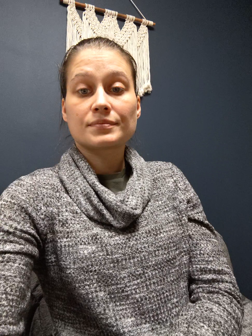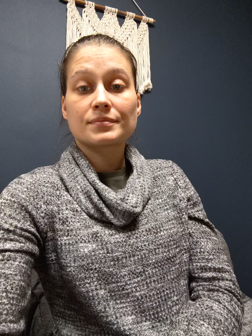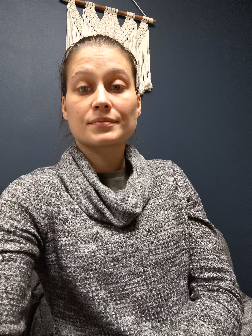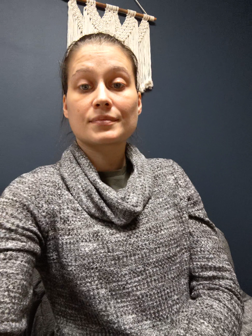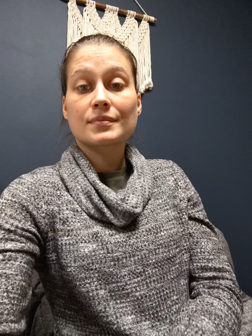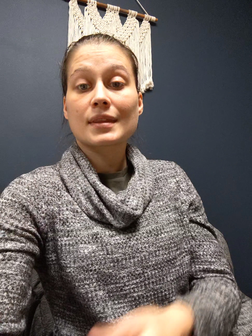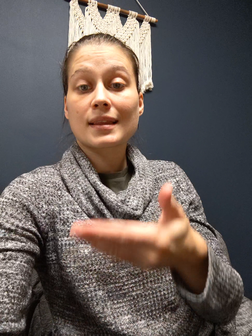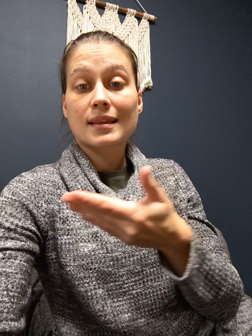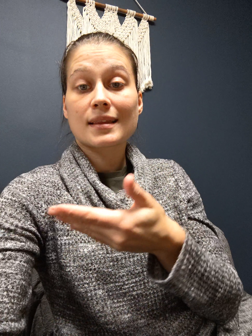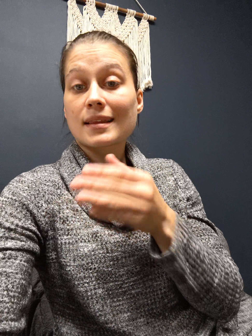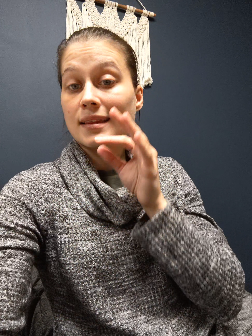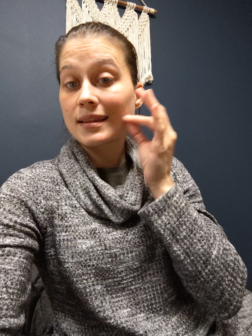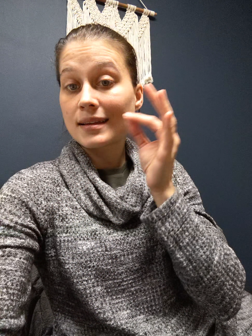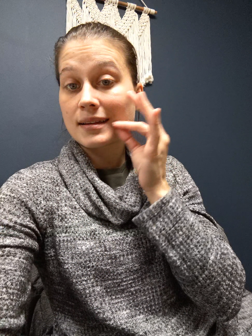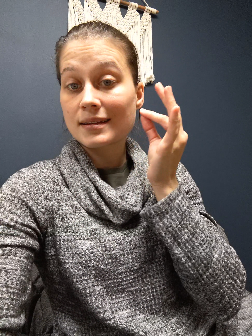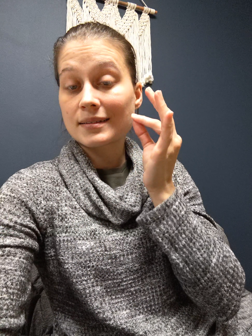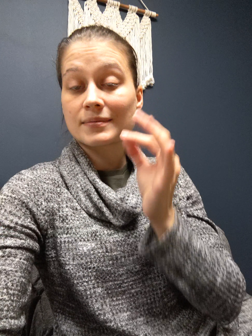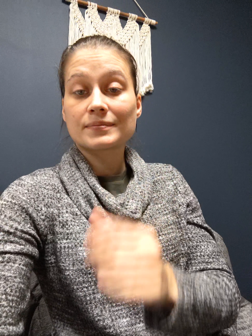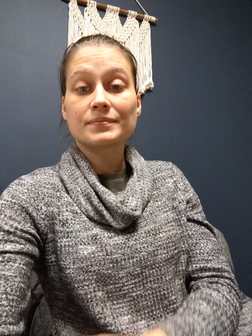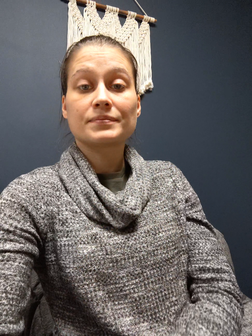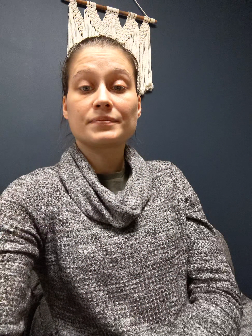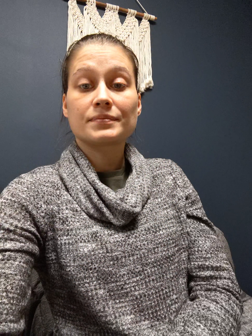kitty